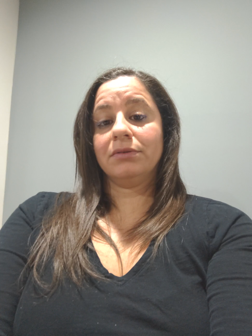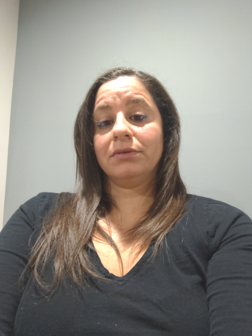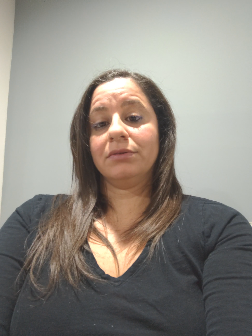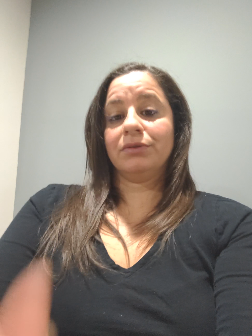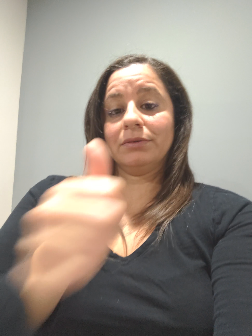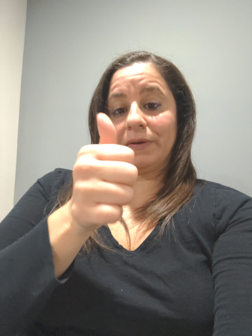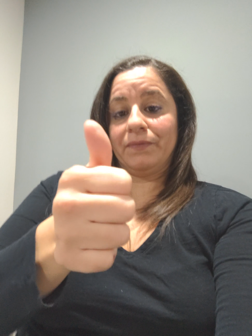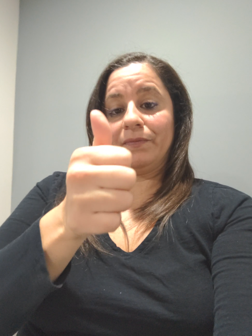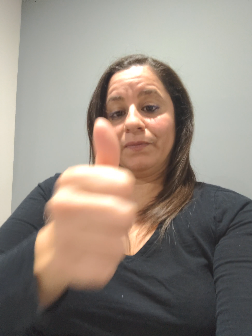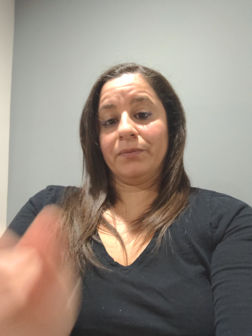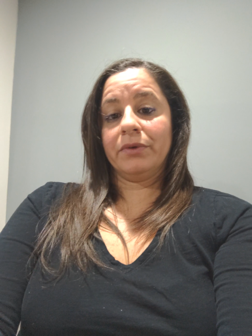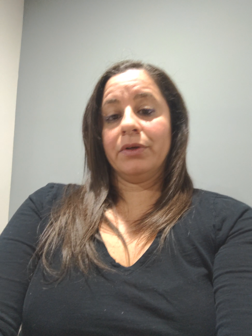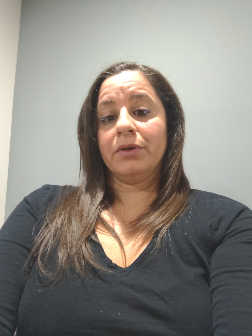yourself